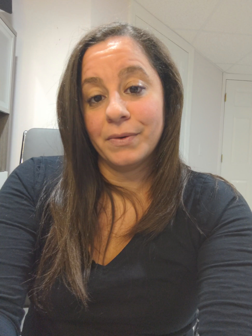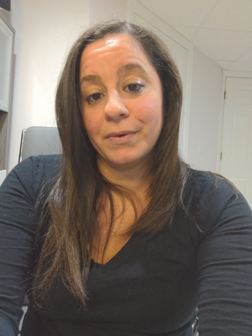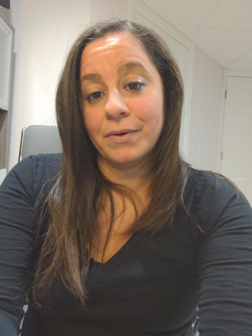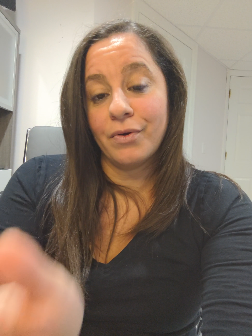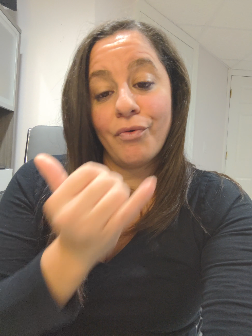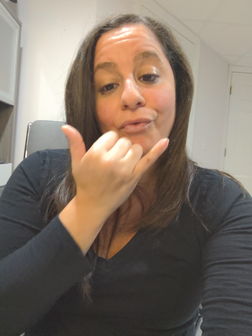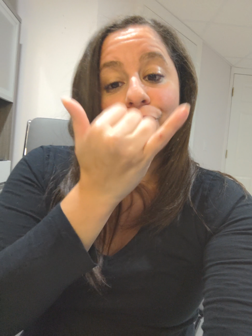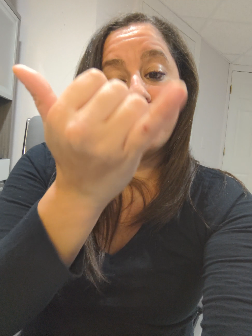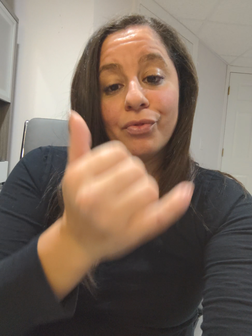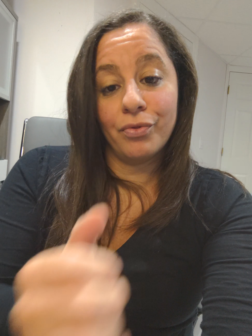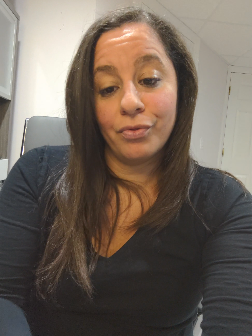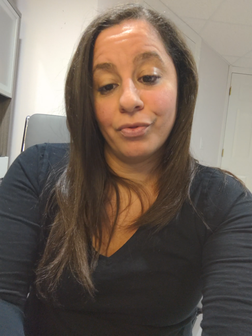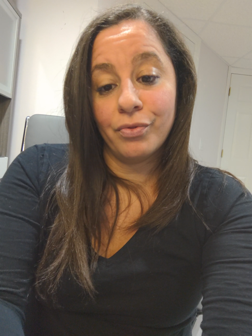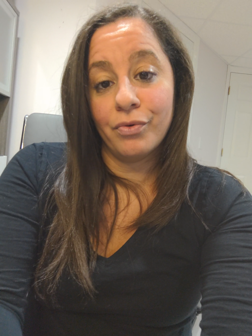call on the phone